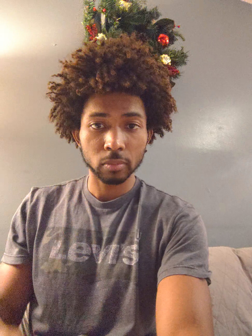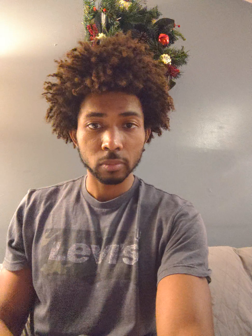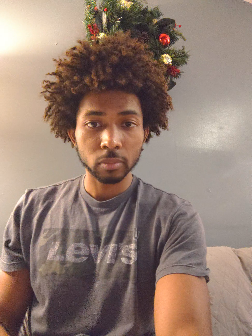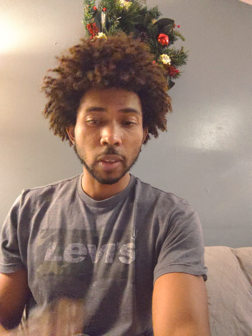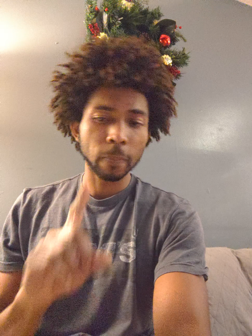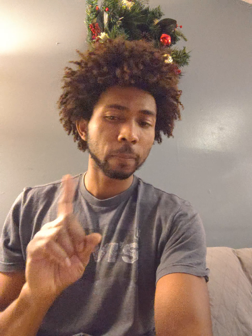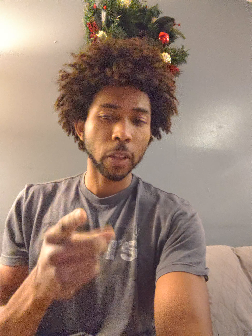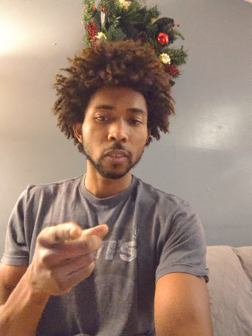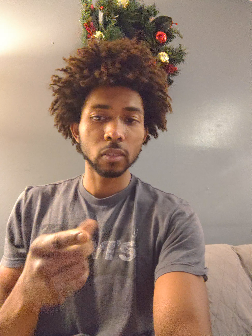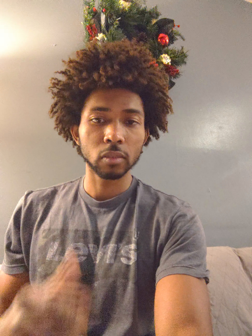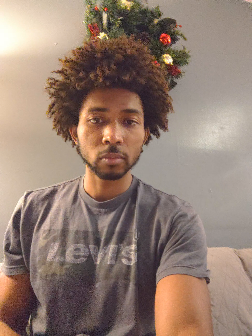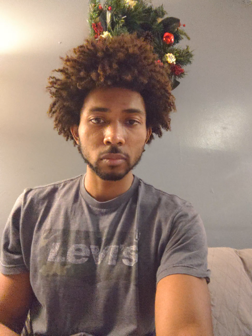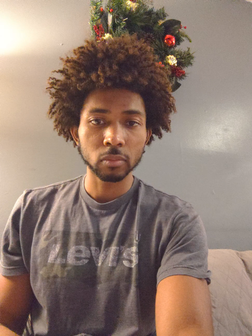first